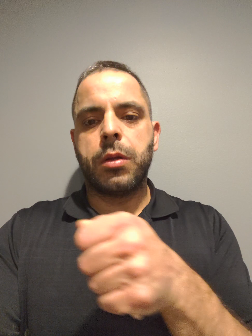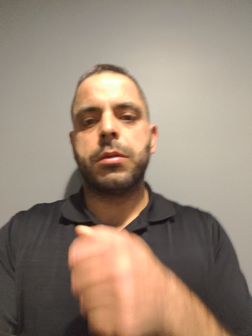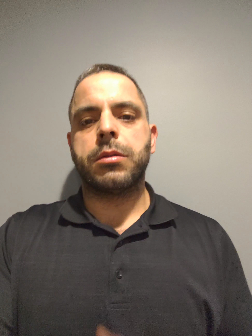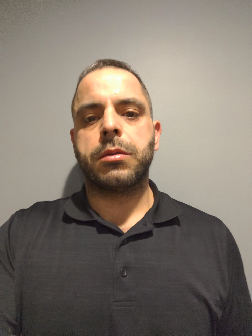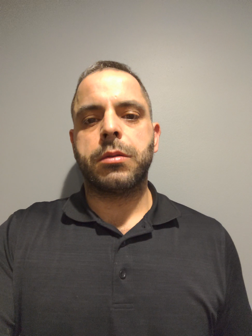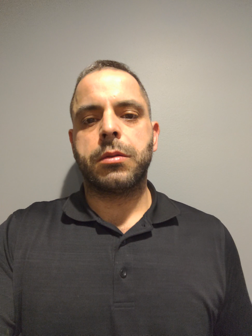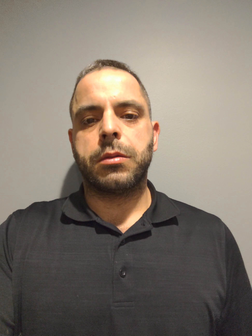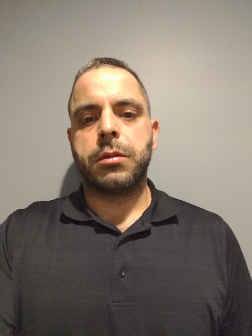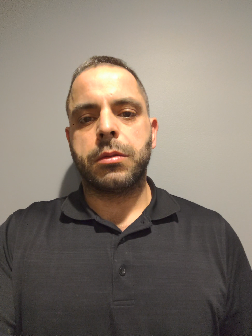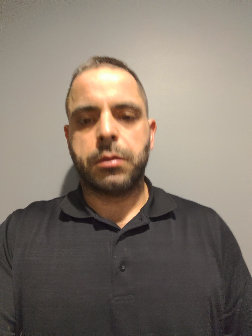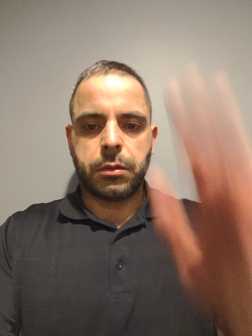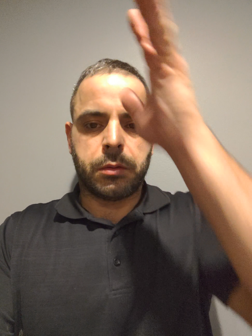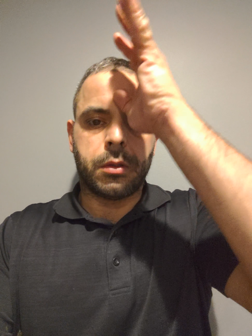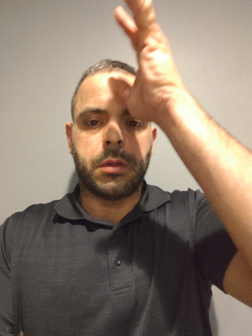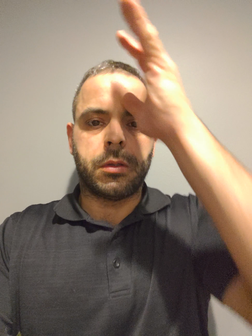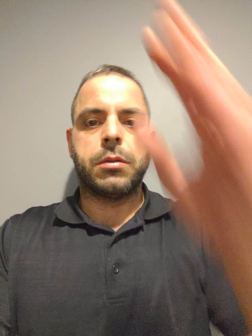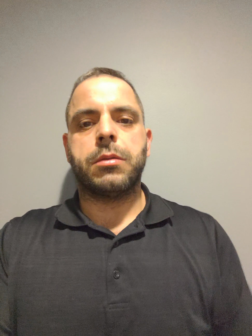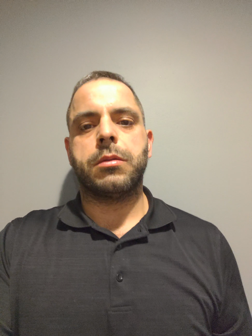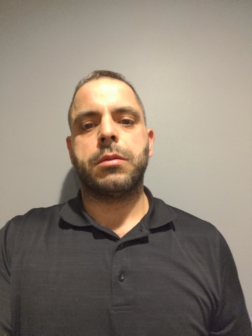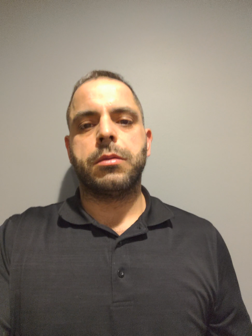dad